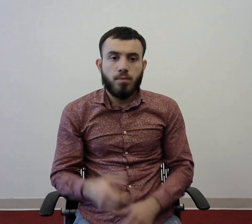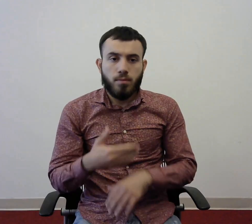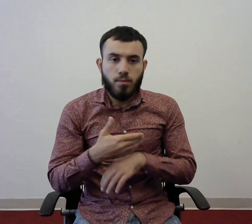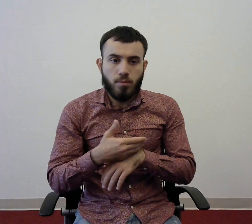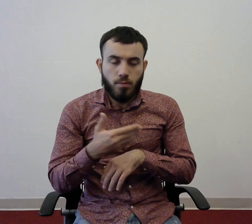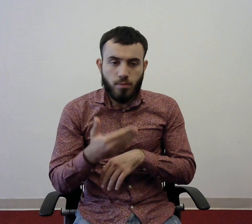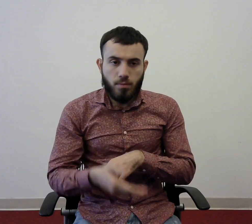gecikmək